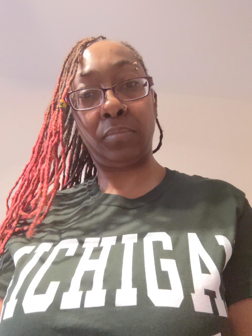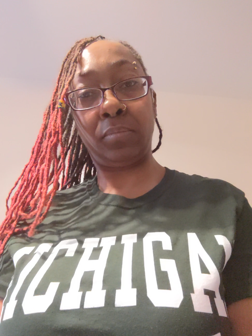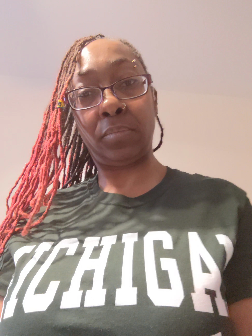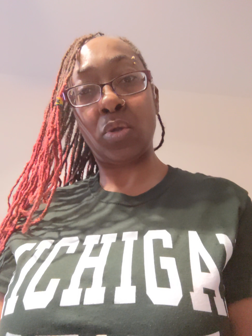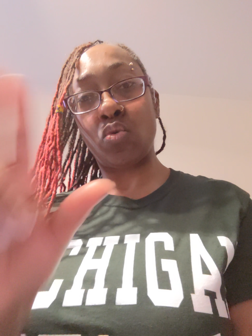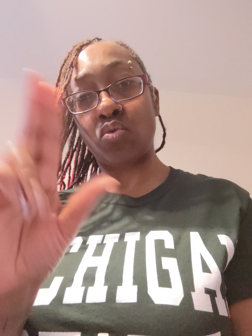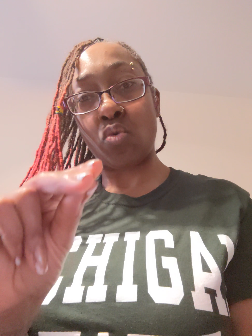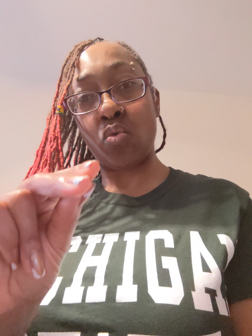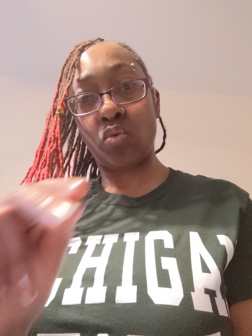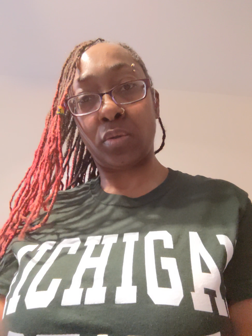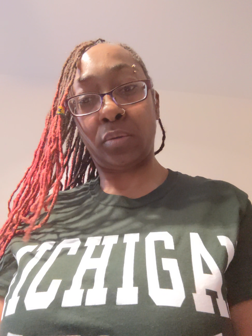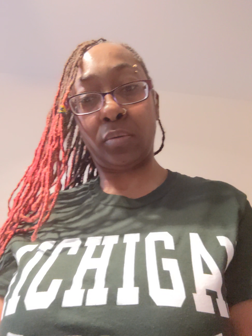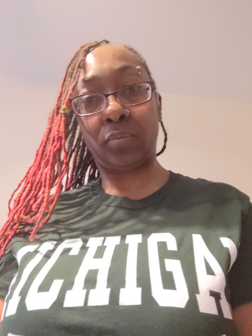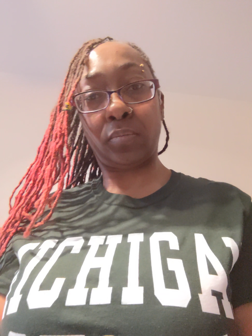no